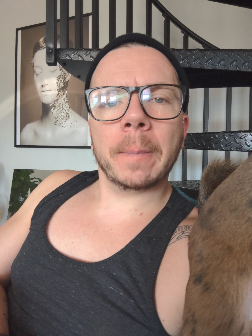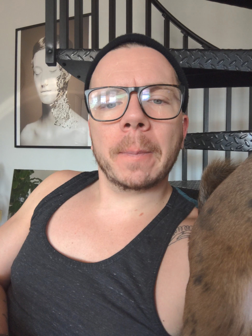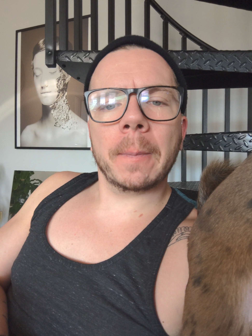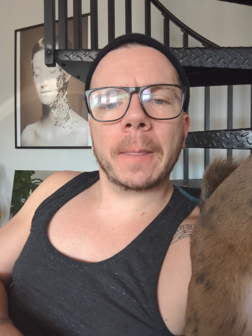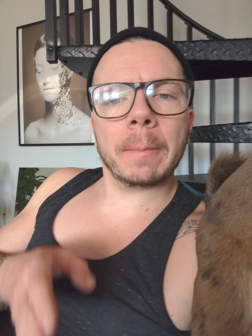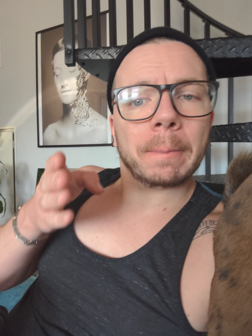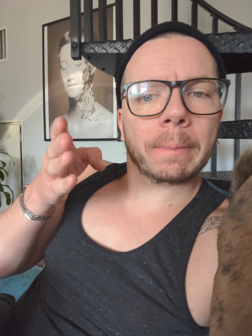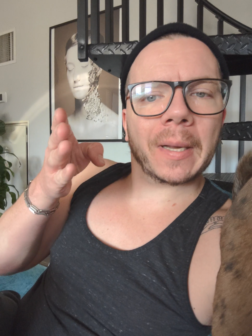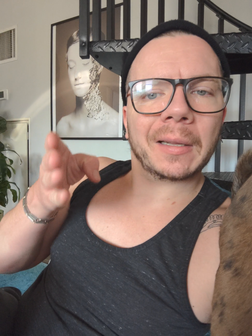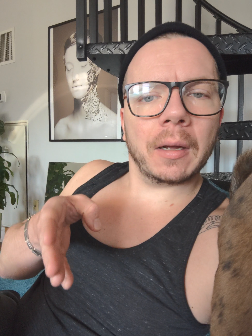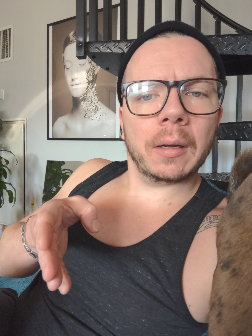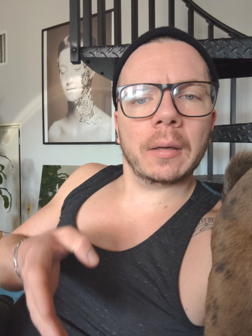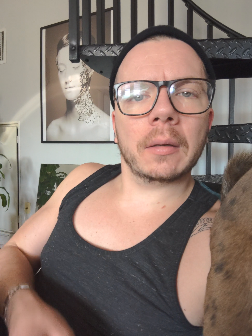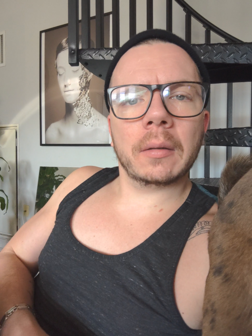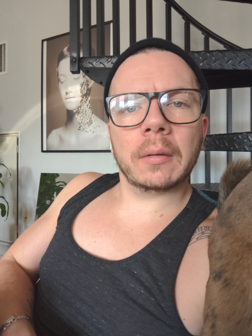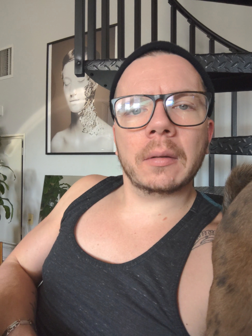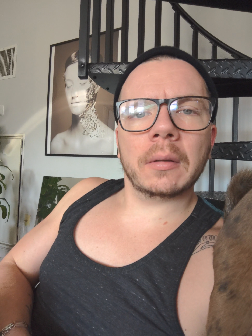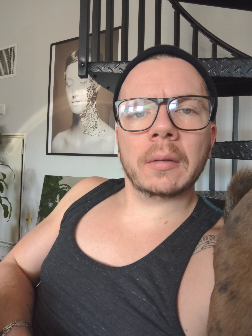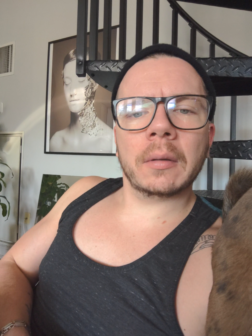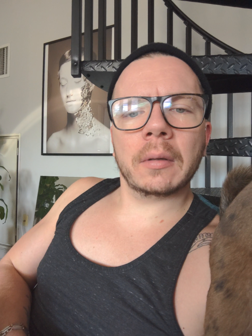beside